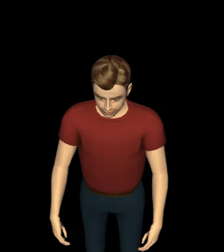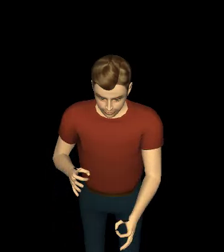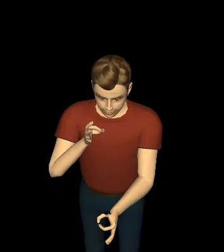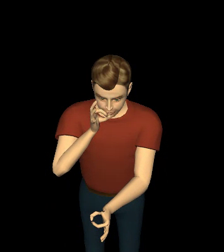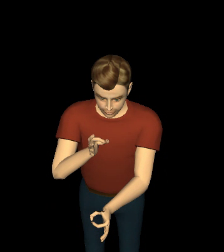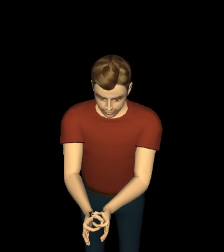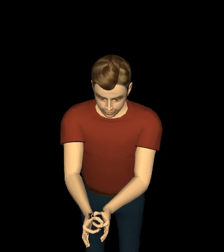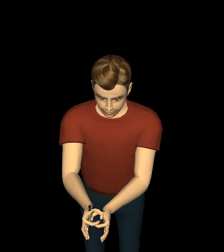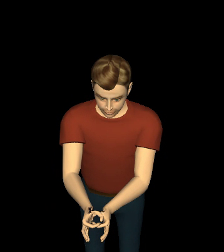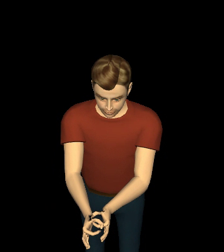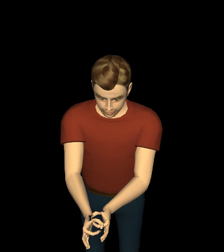حبة عنب